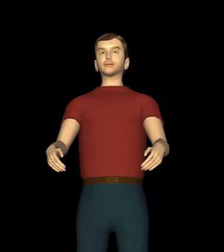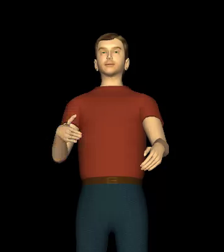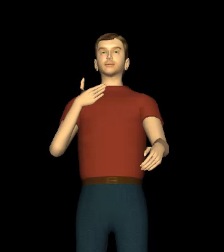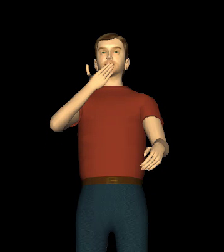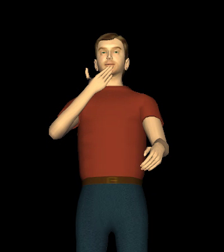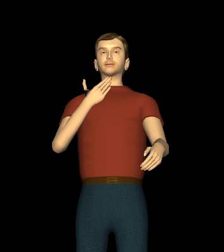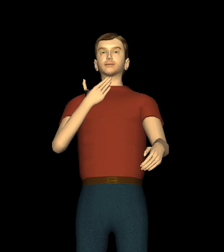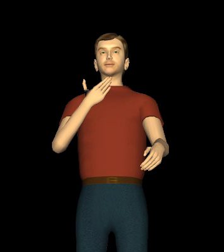يشكر